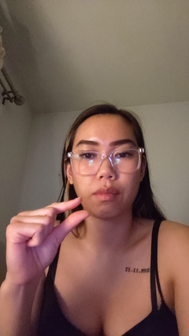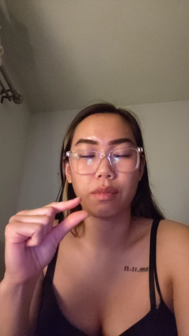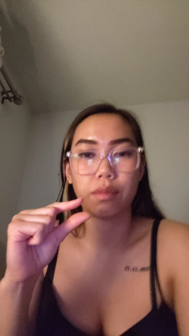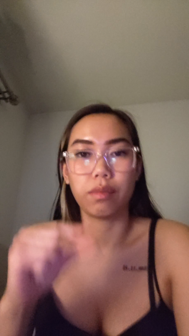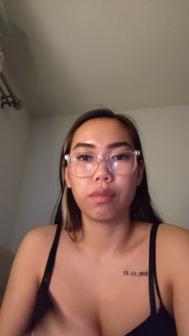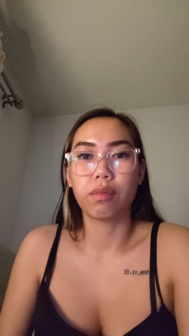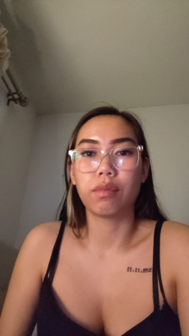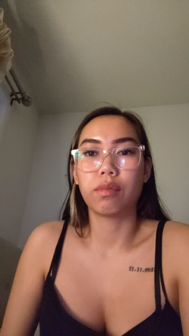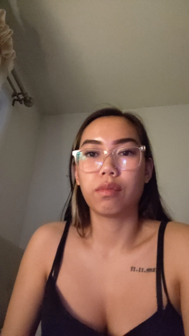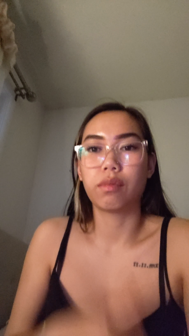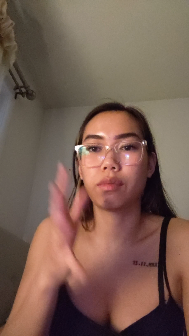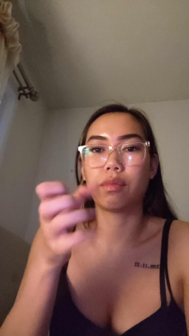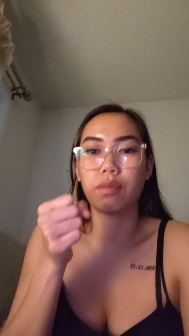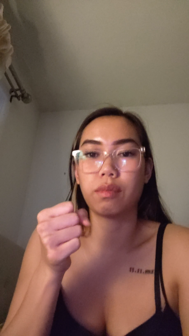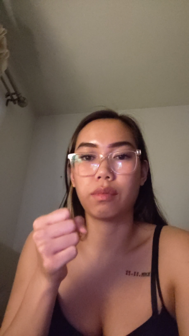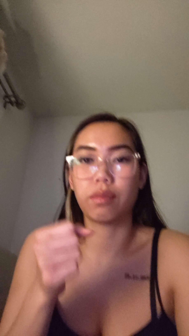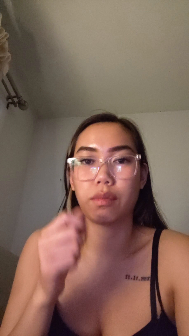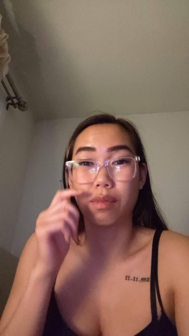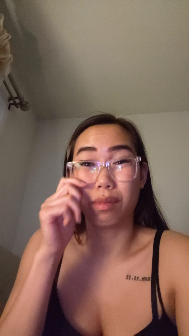get